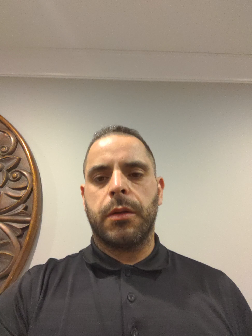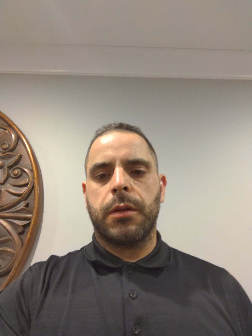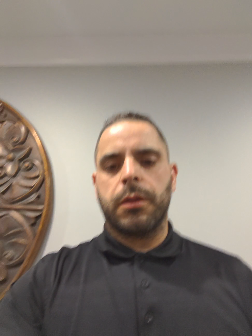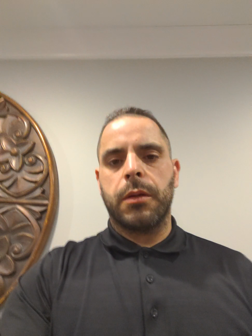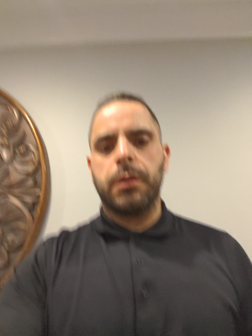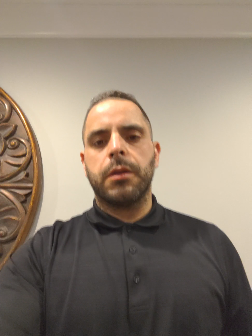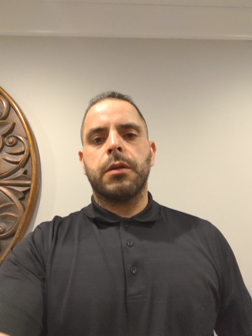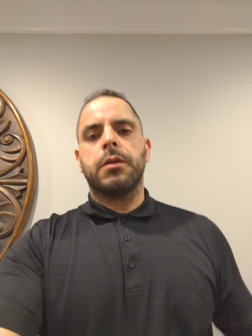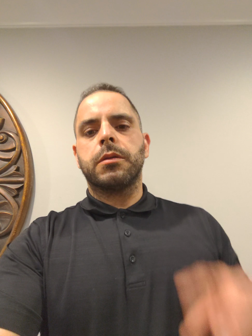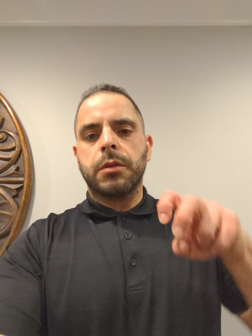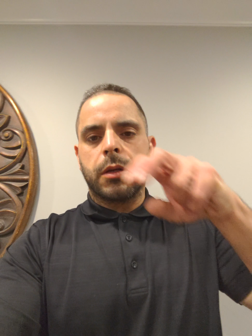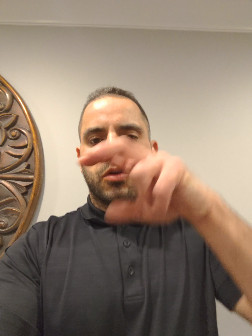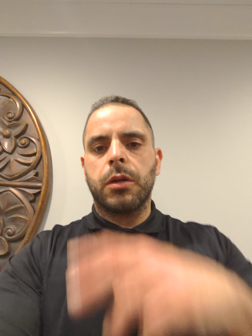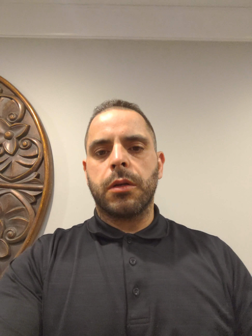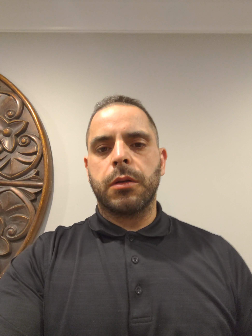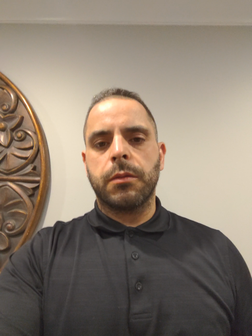stairs